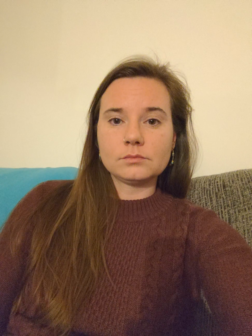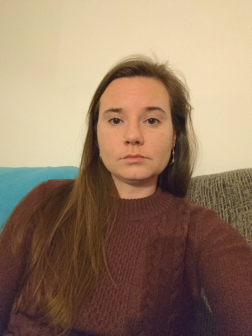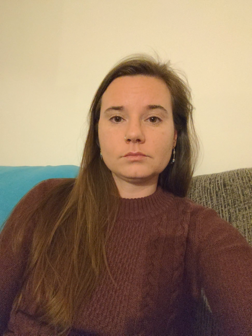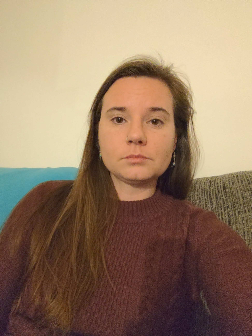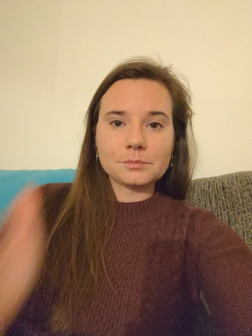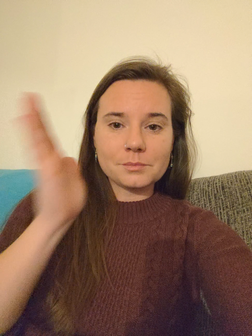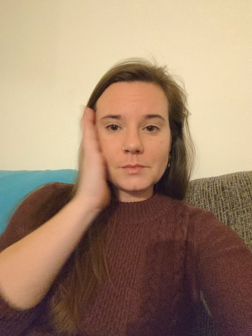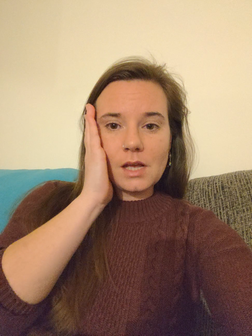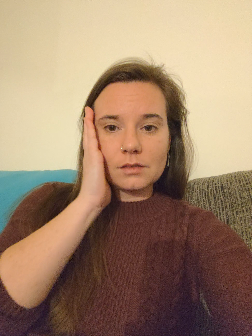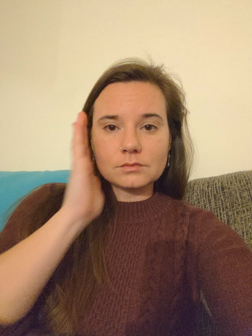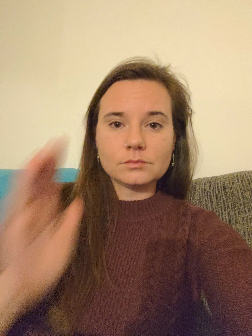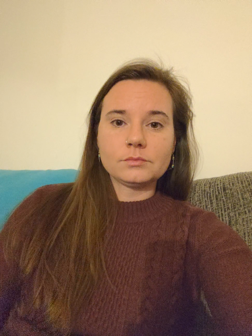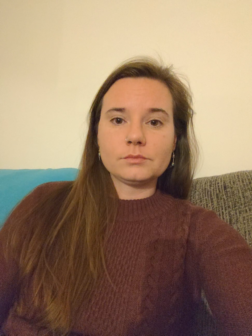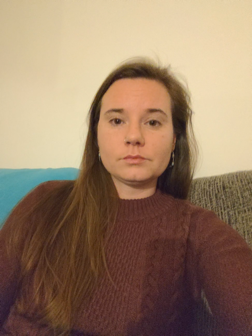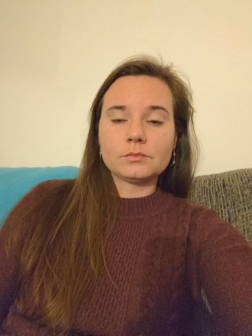bed